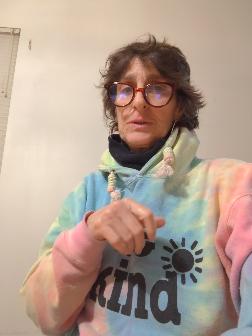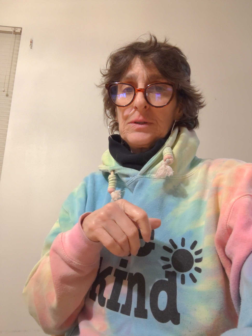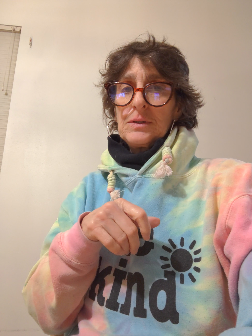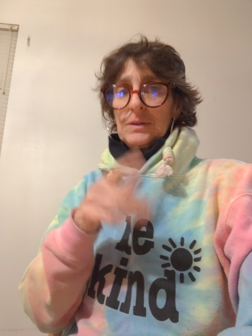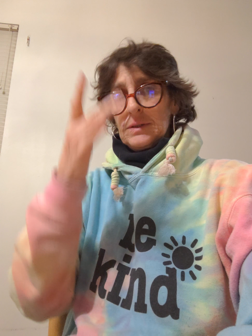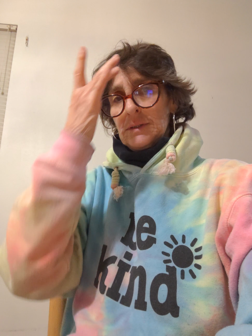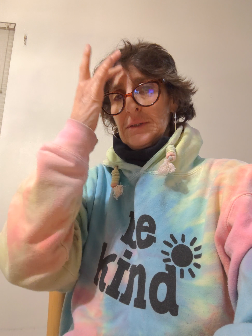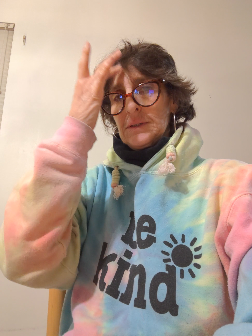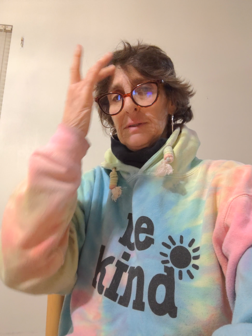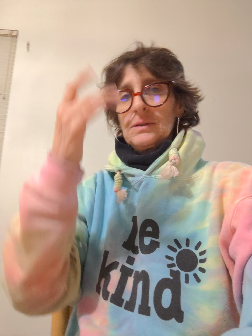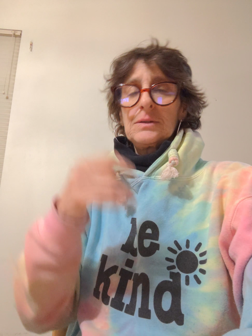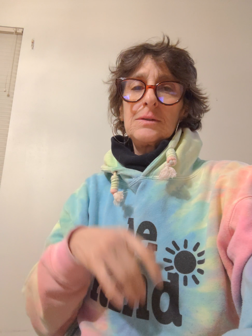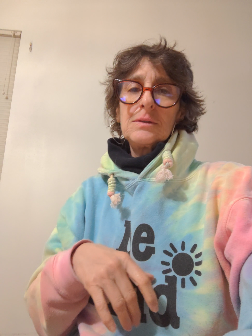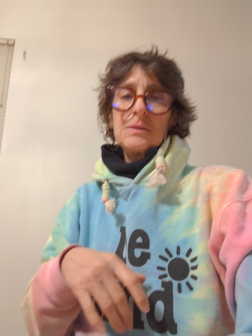sick